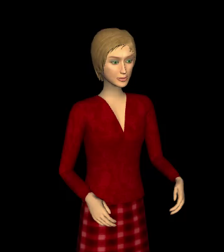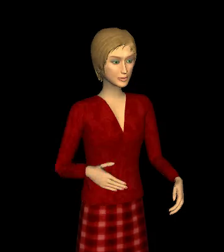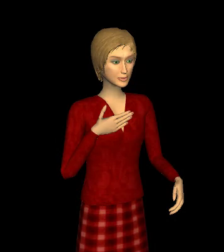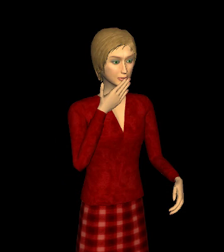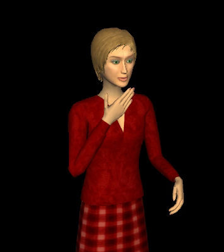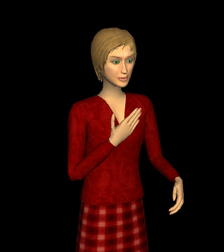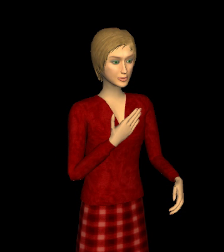شكرا